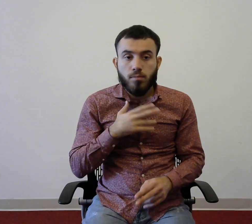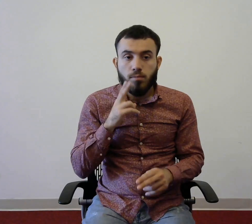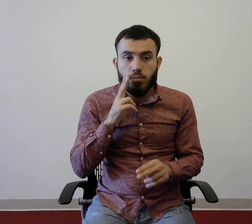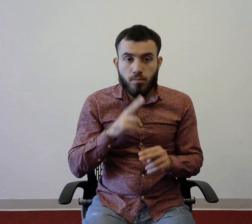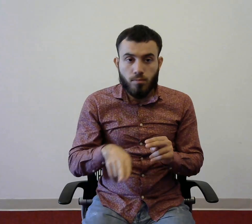itmiş